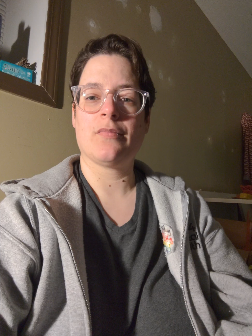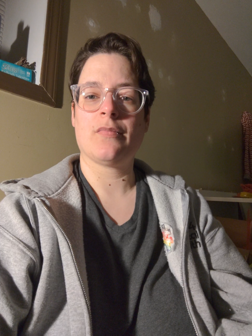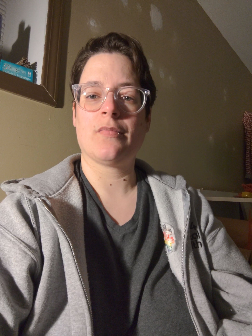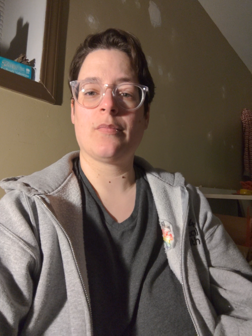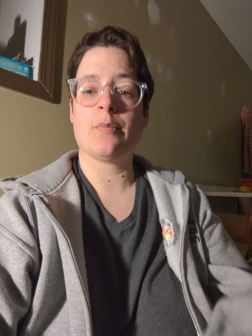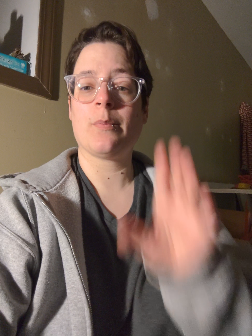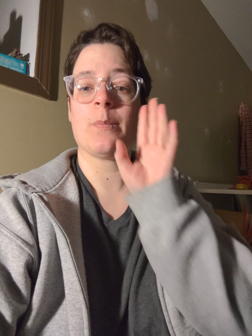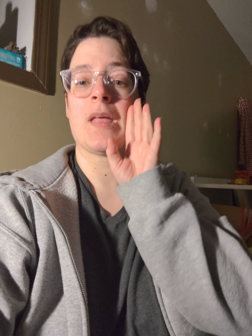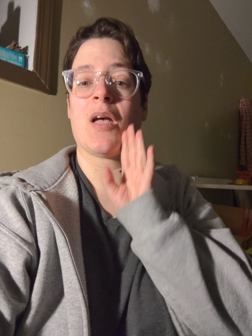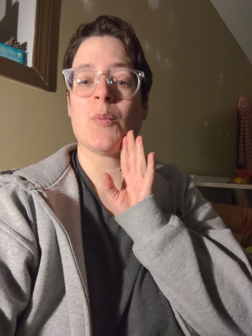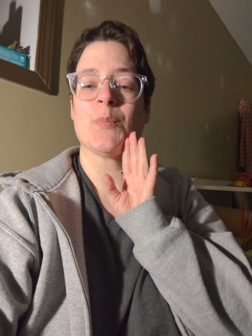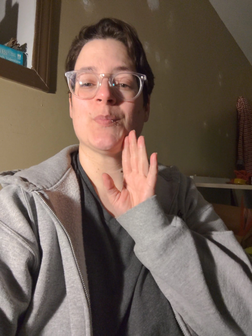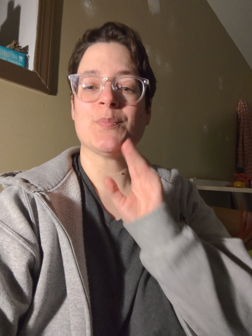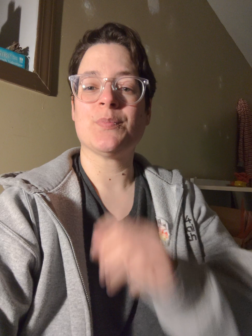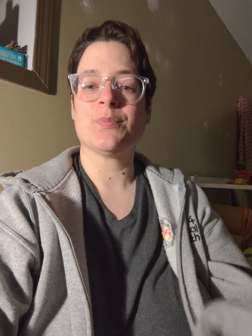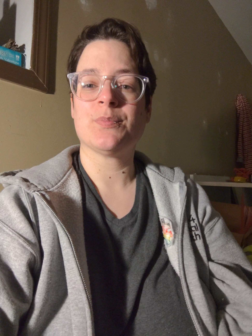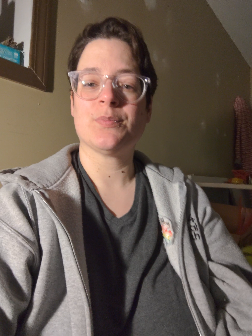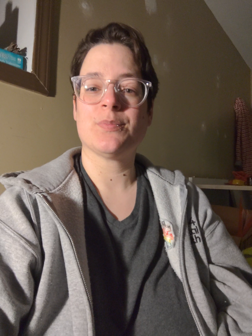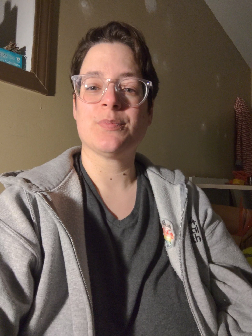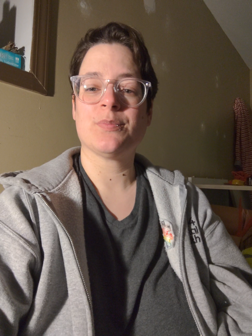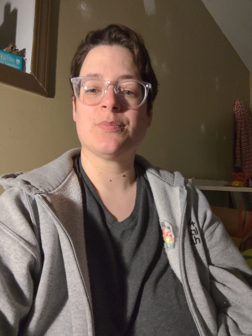brown